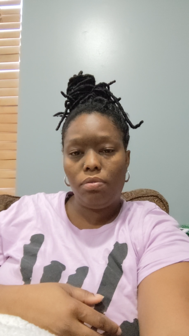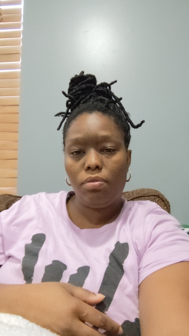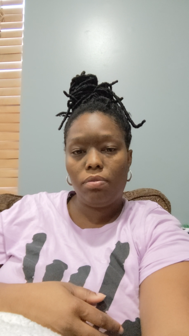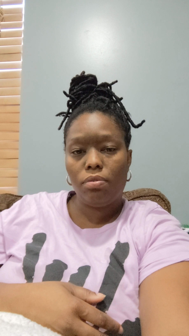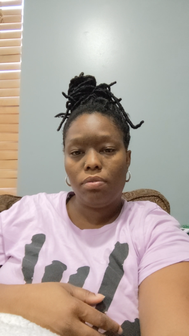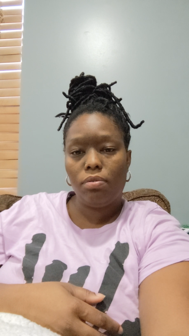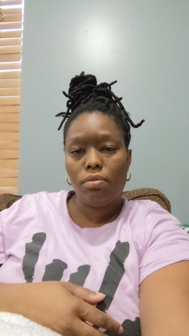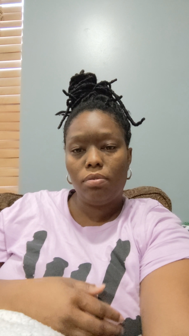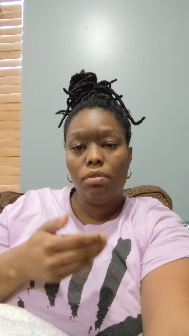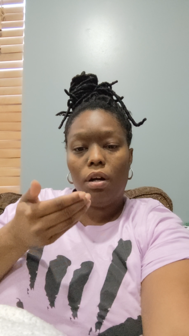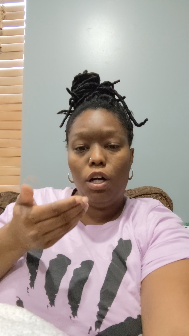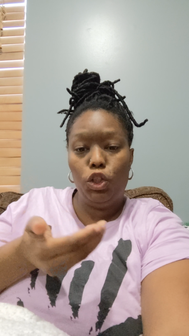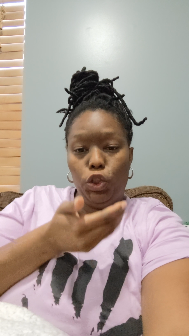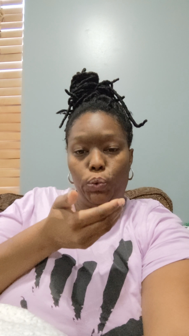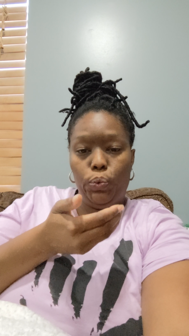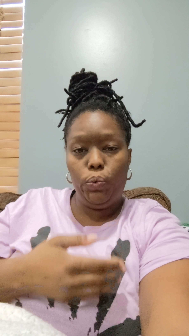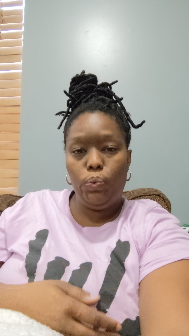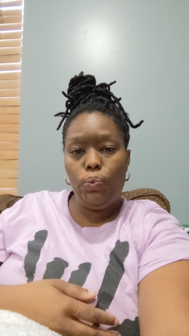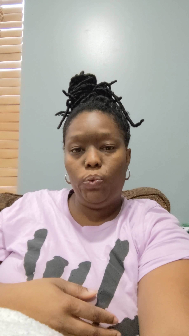new